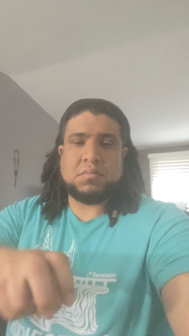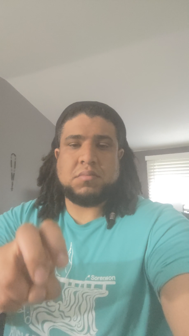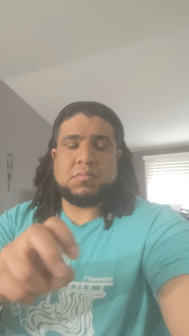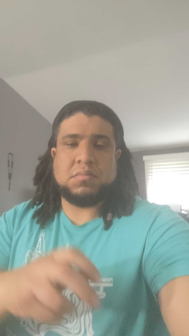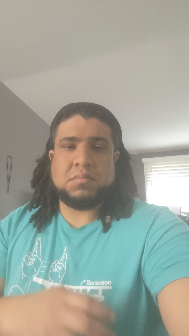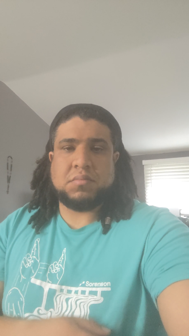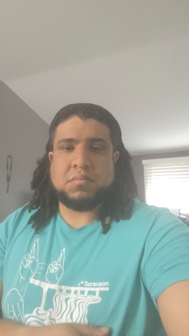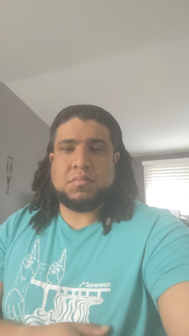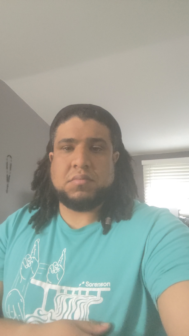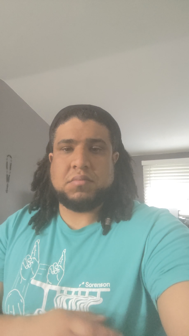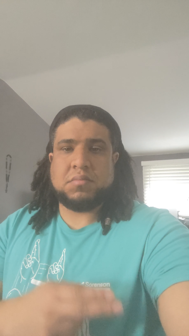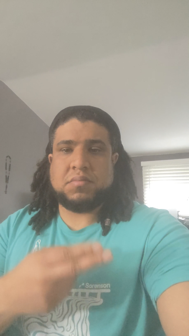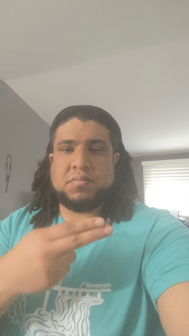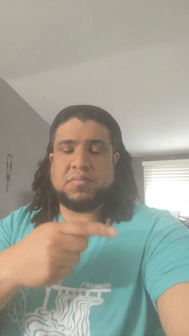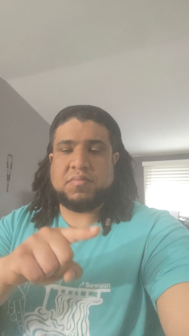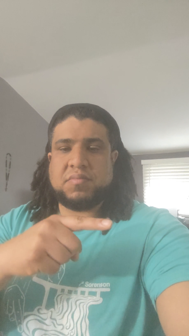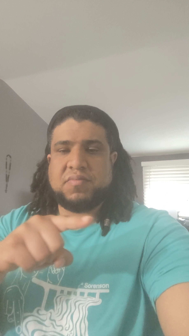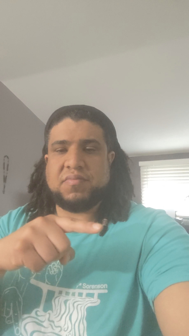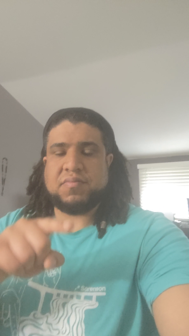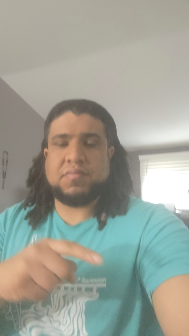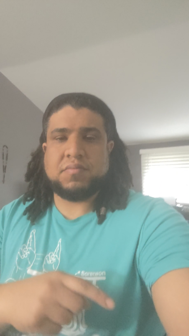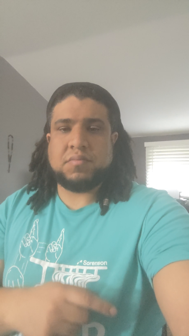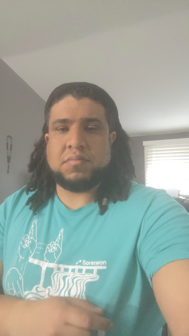knife